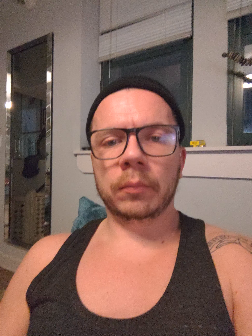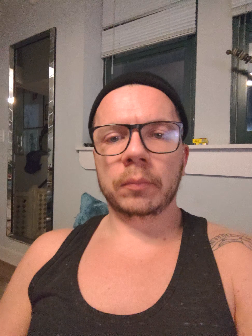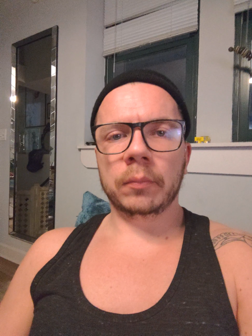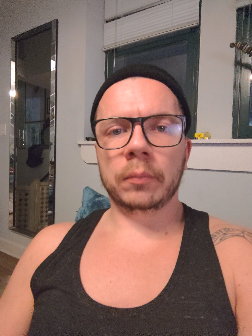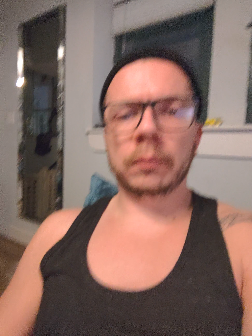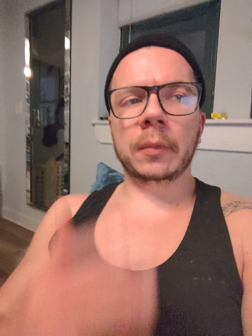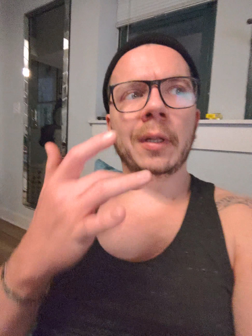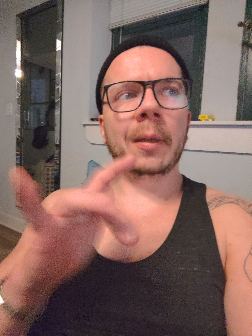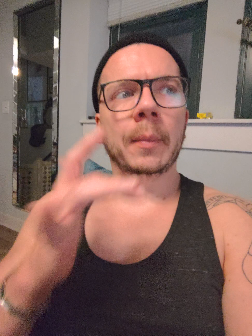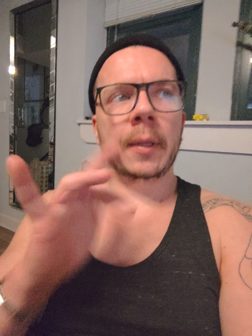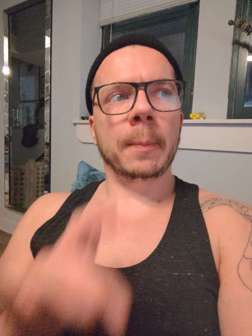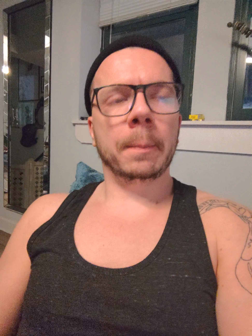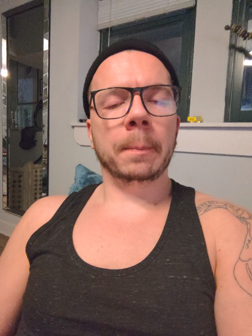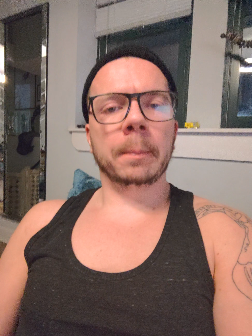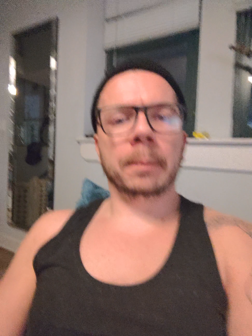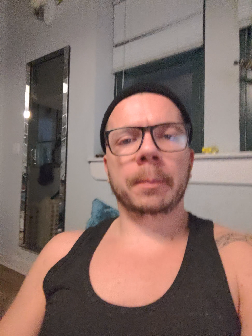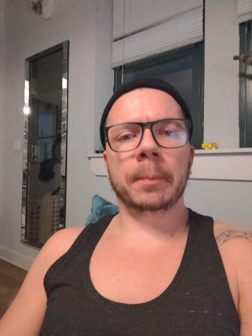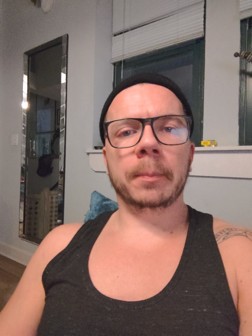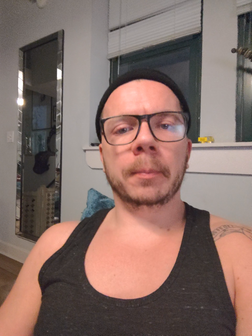empty